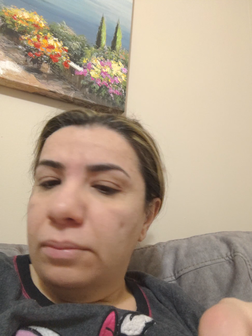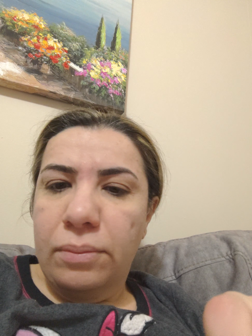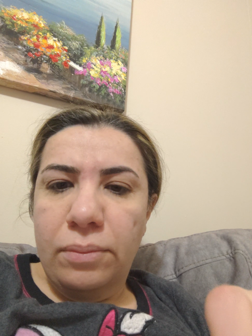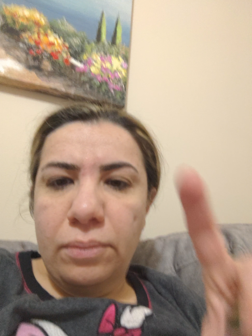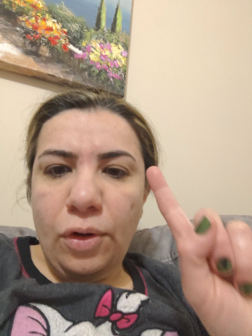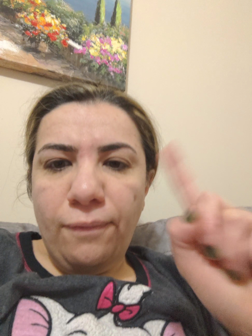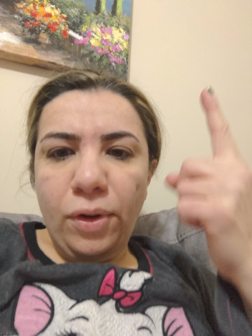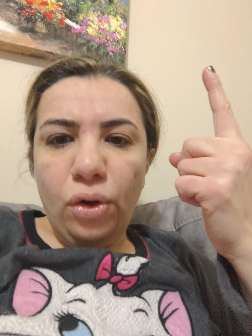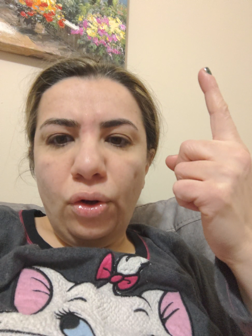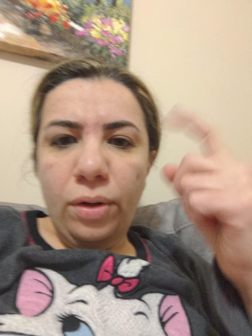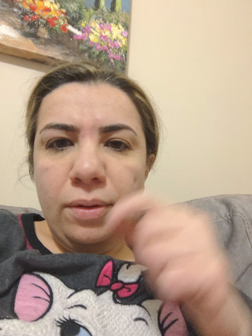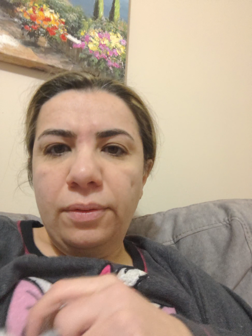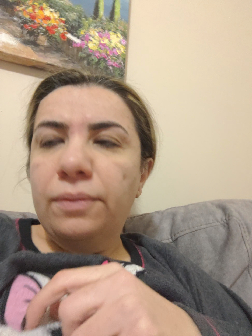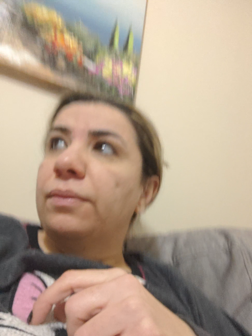first